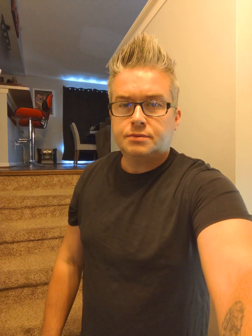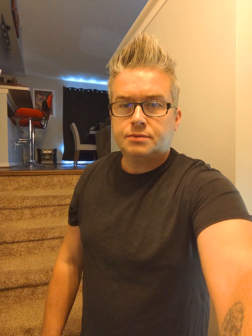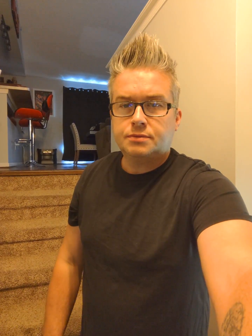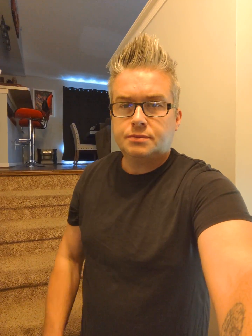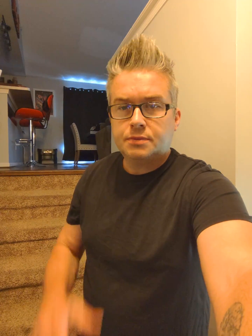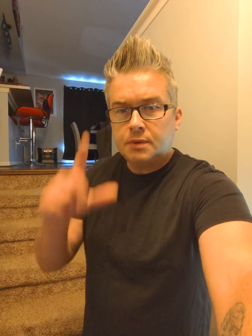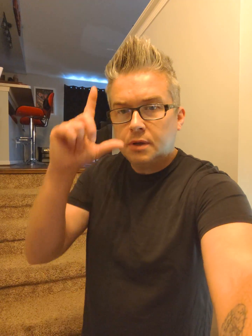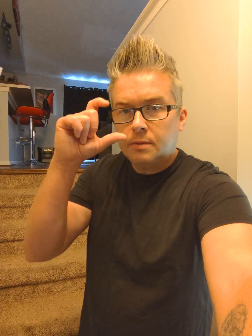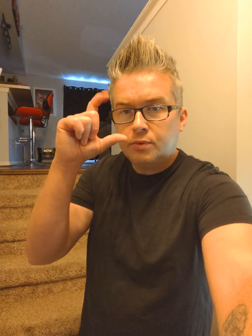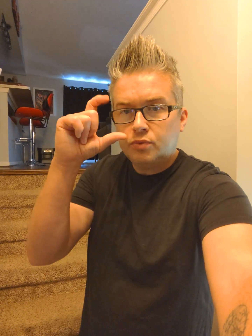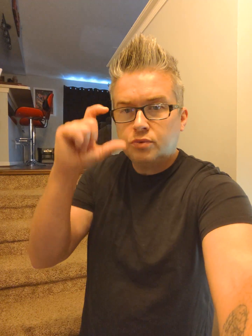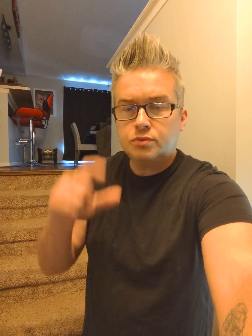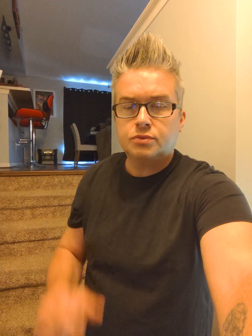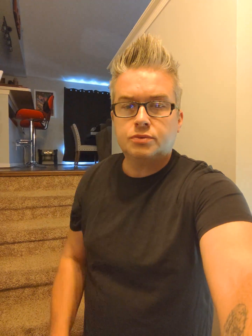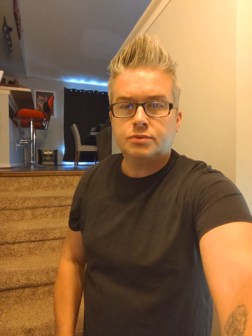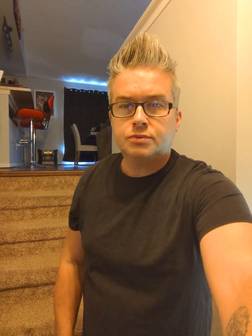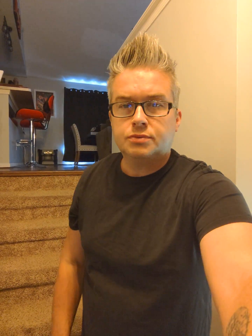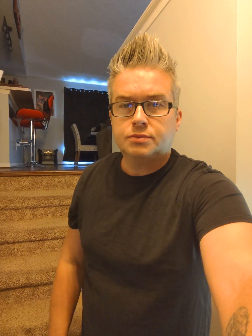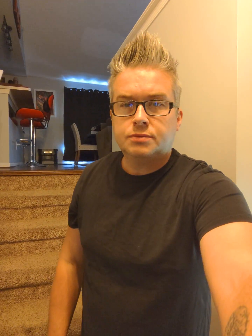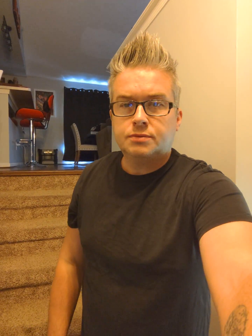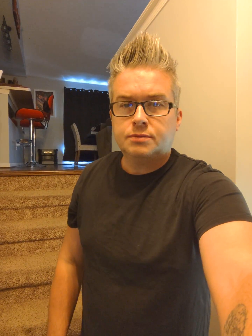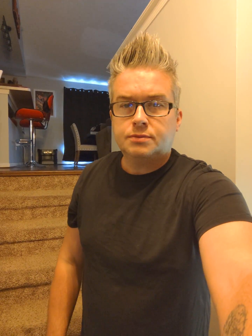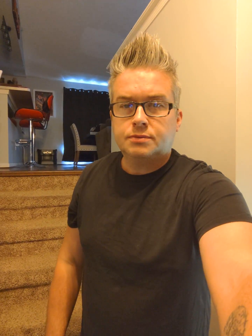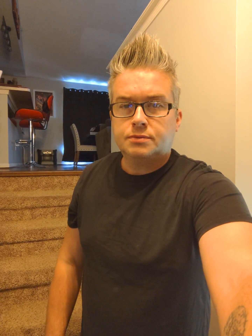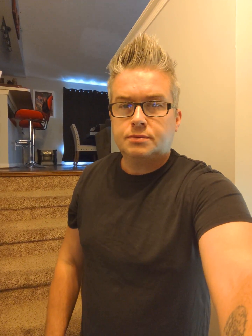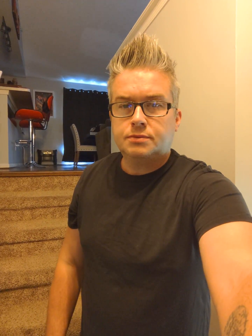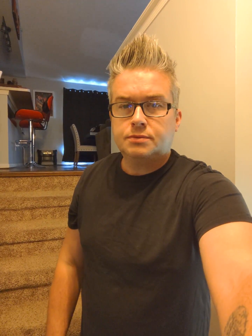camera